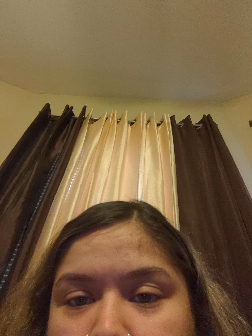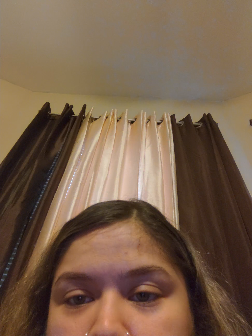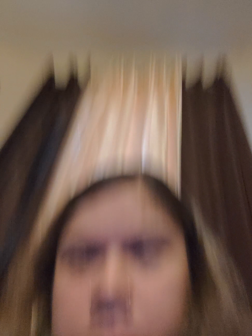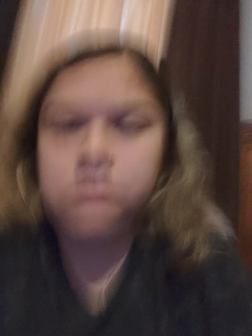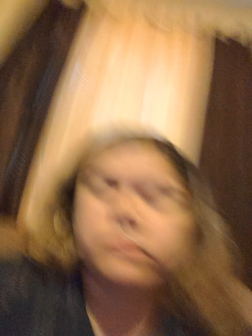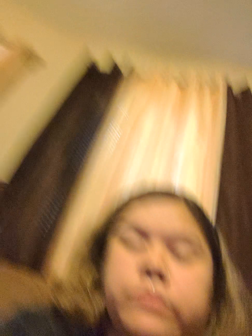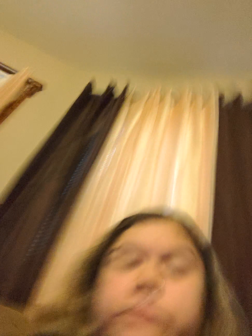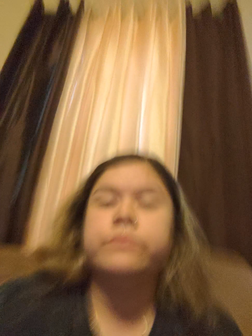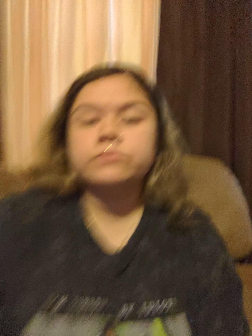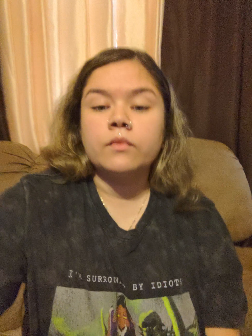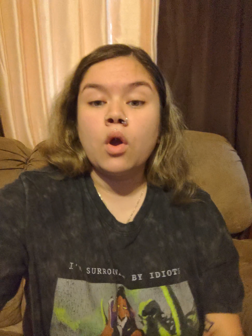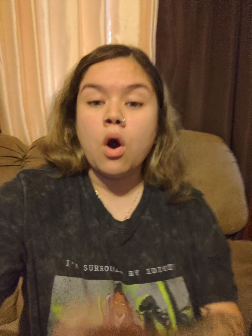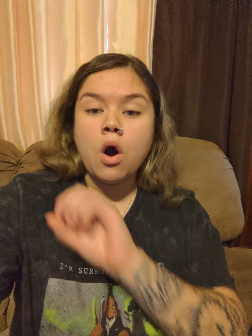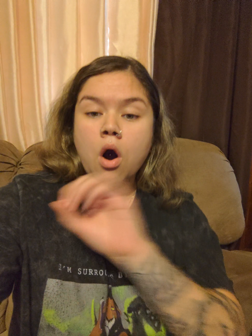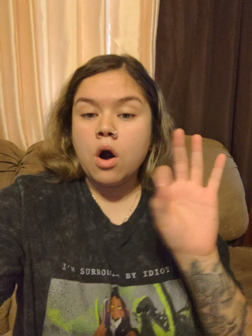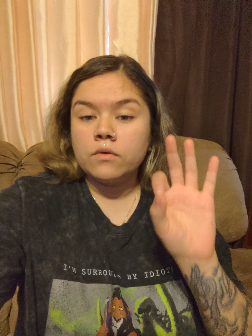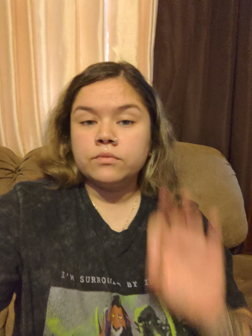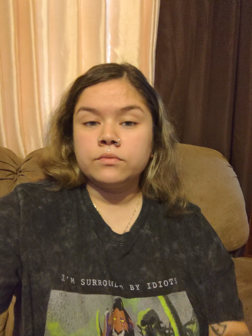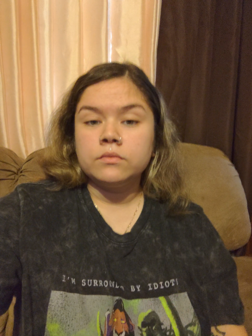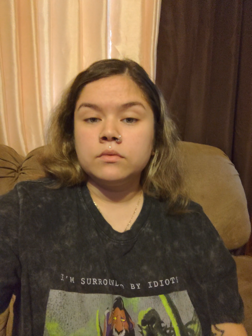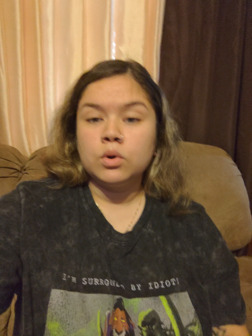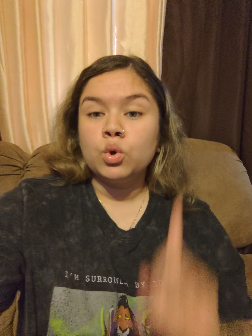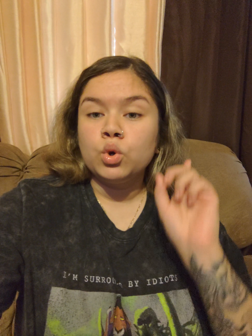off